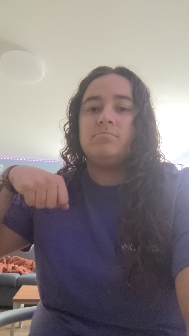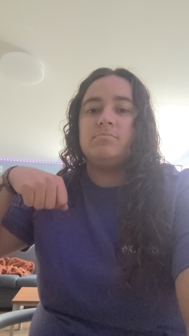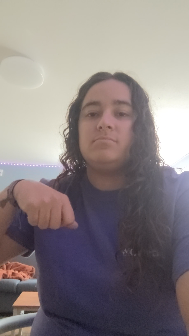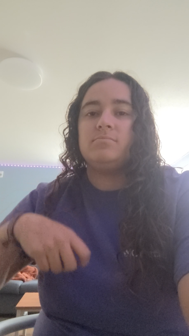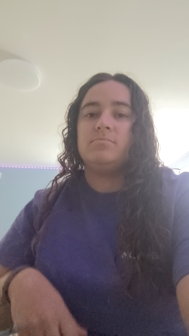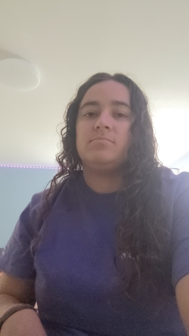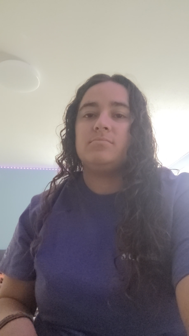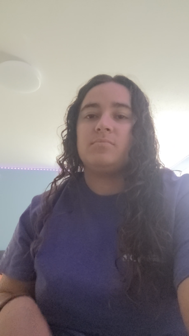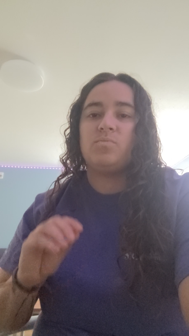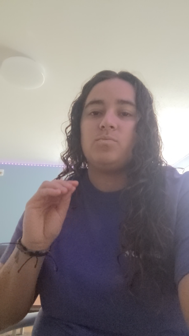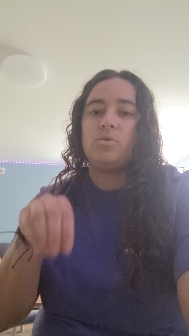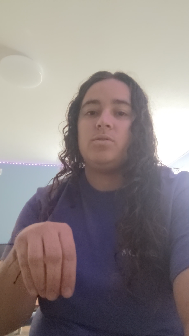put